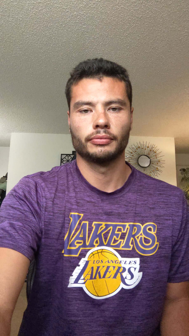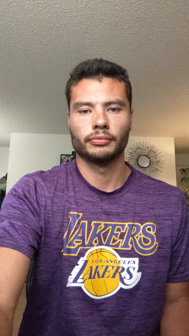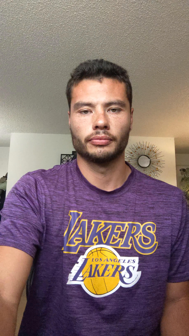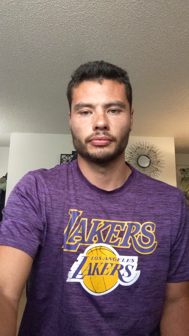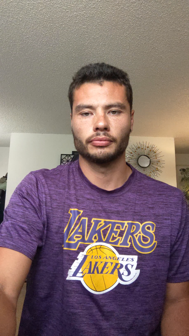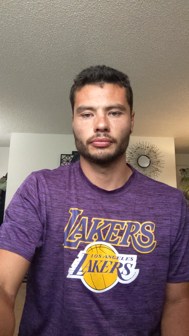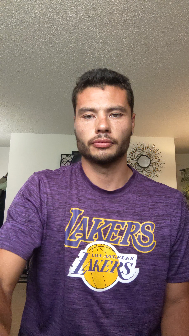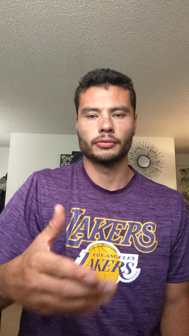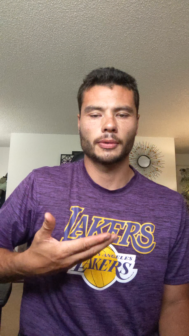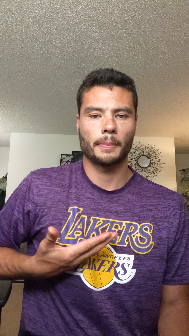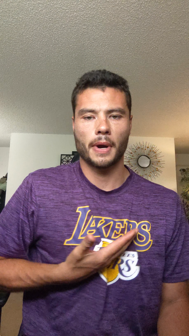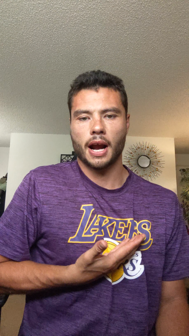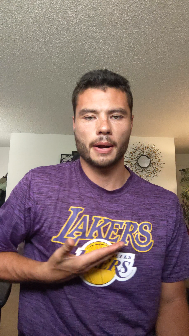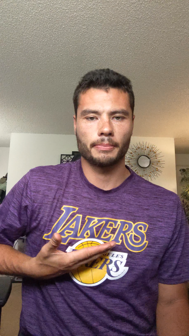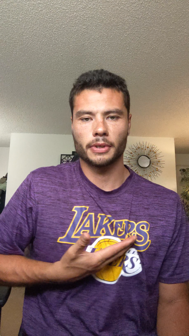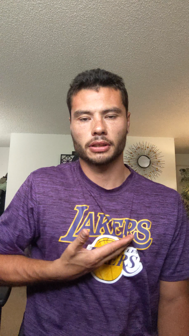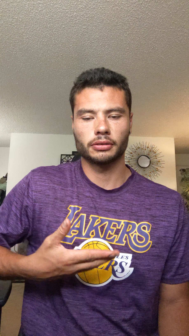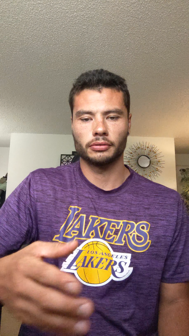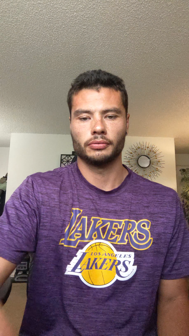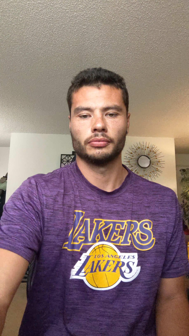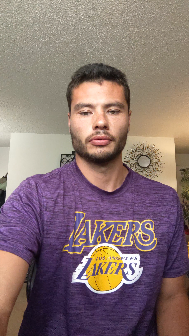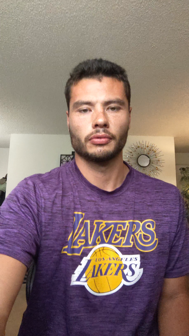baby